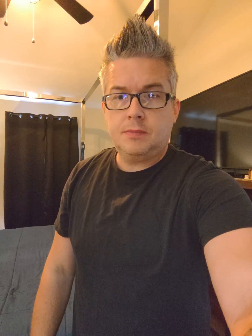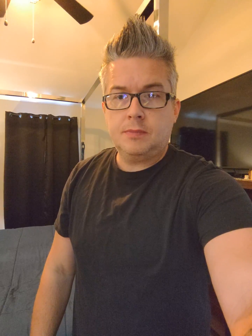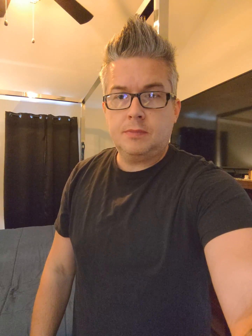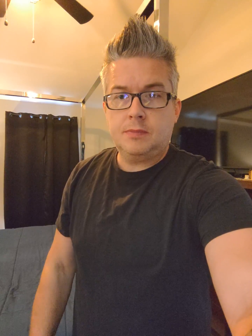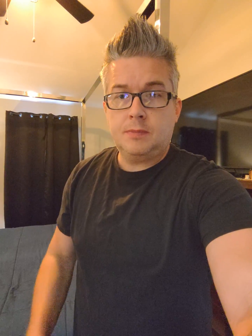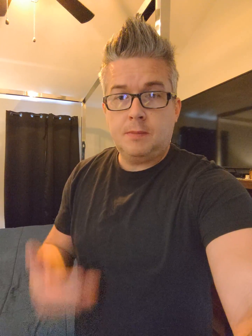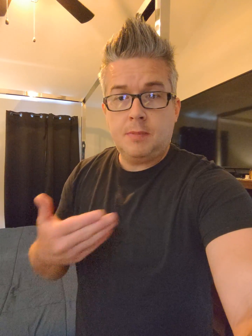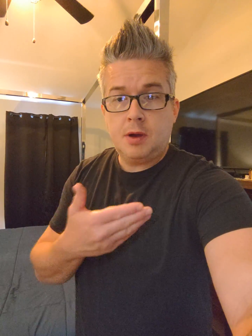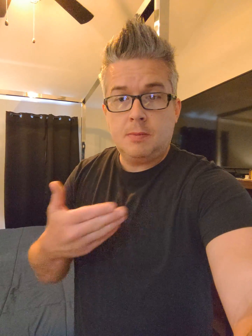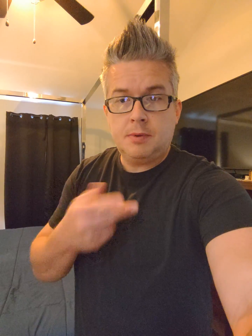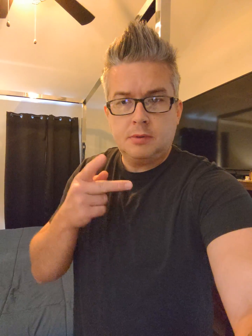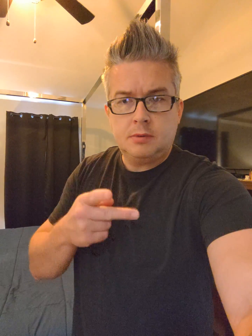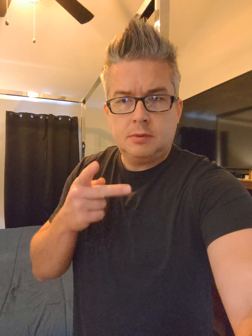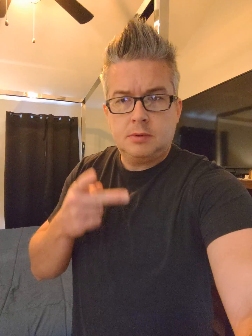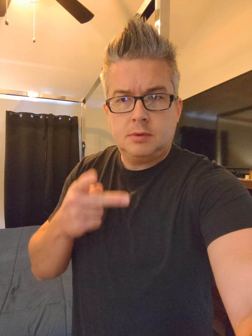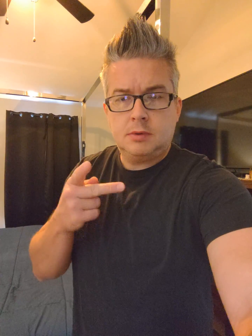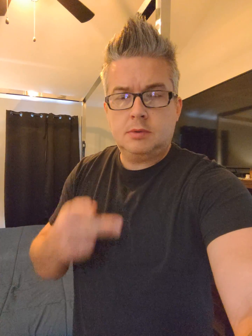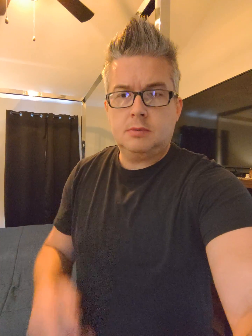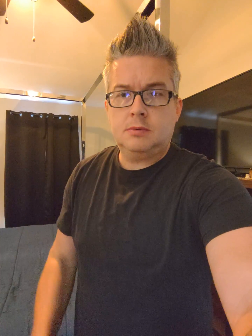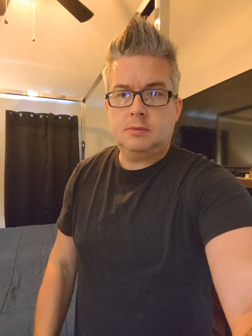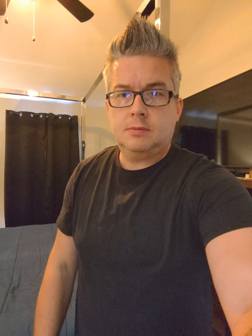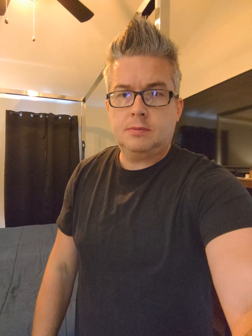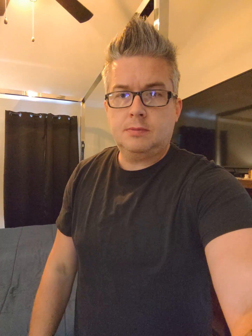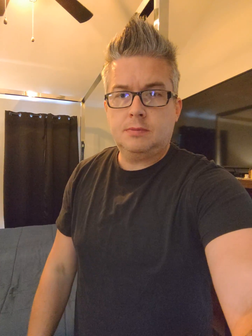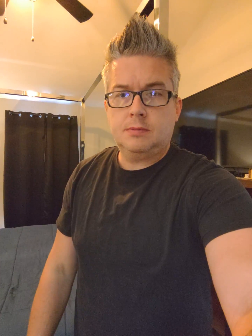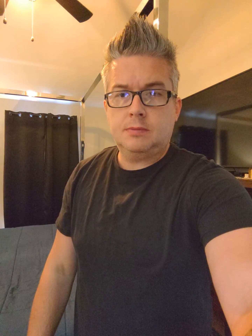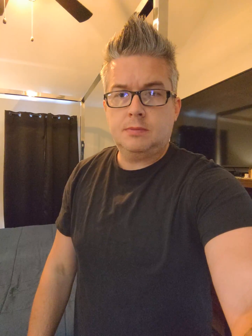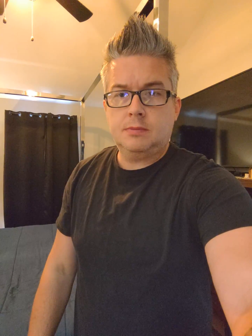babysitter